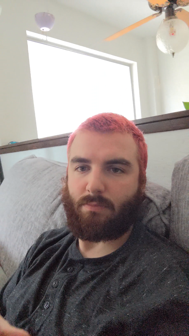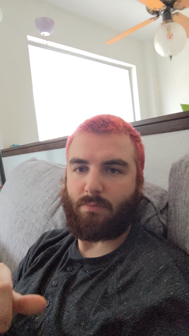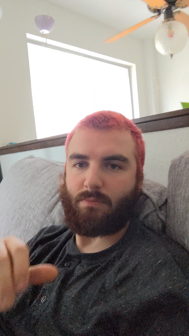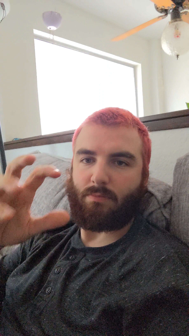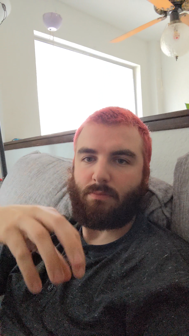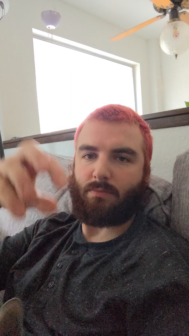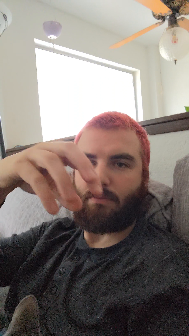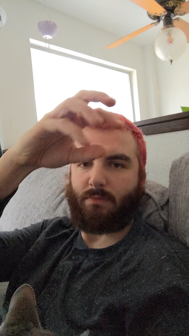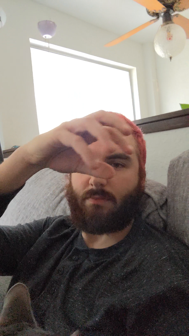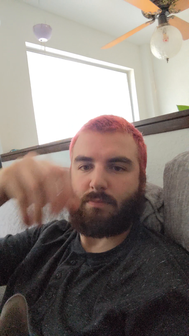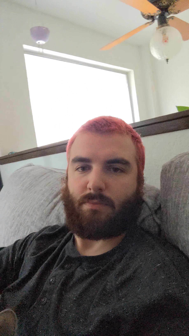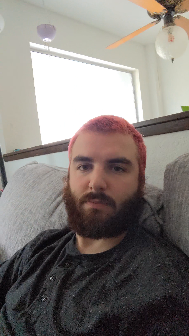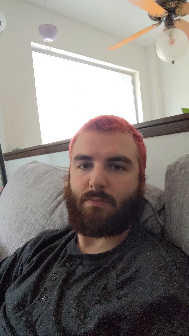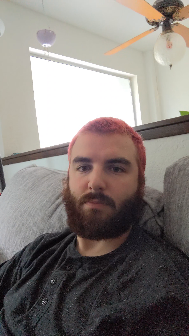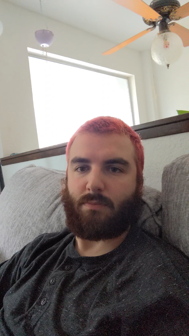block